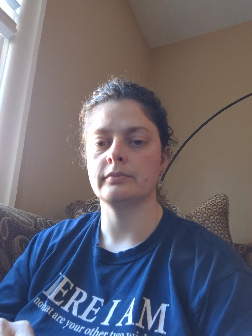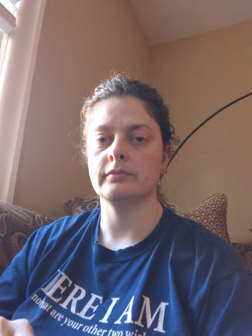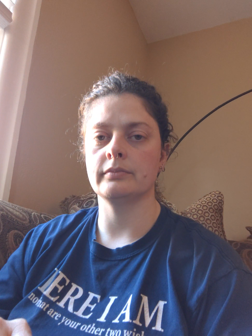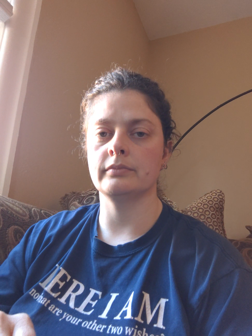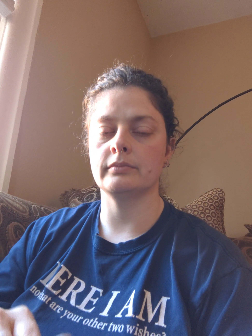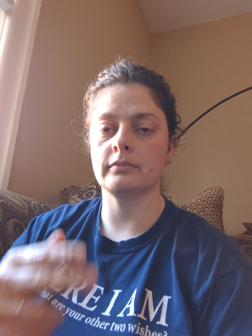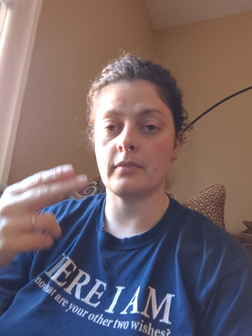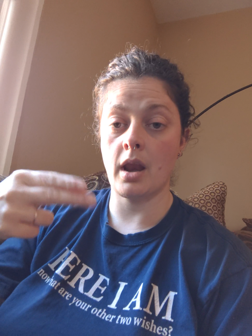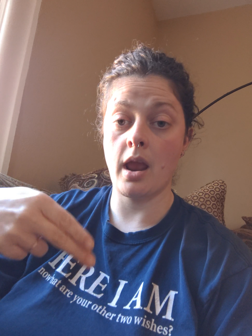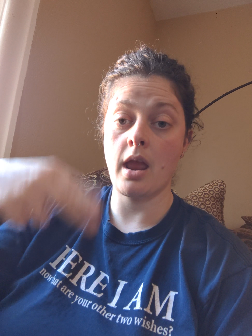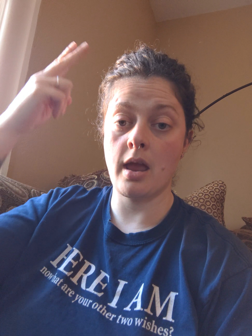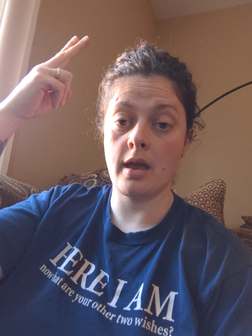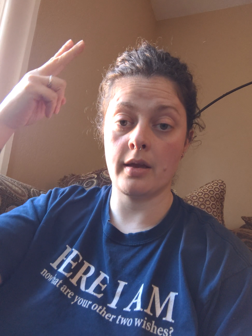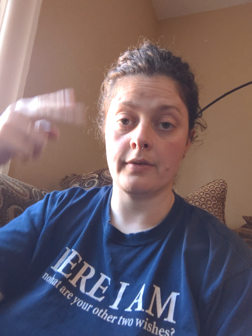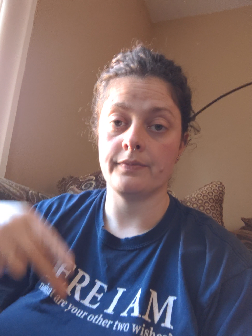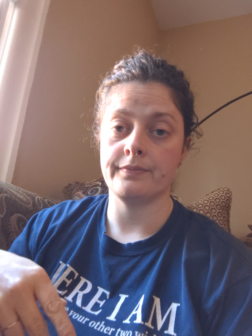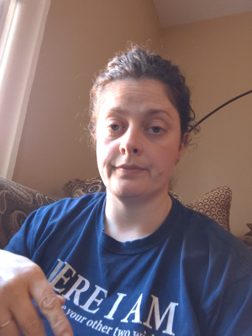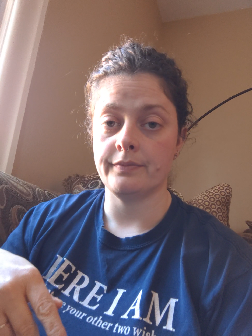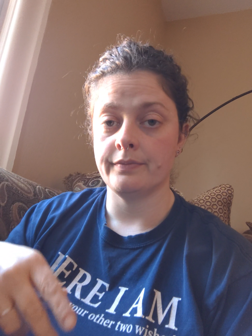high